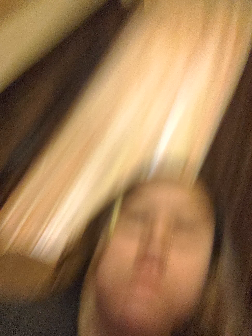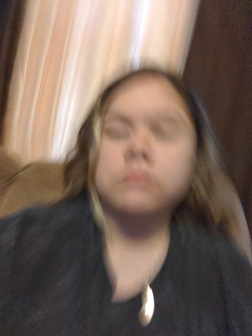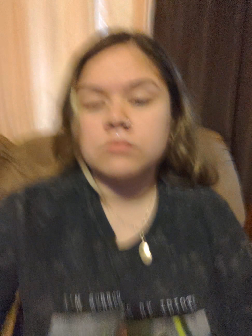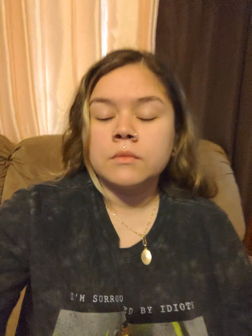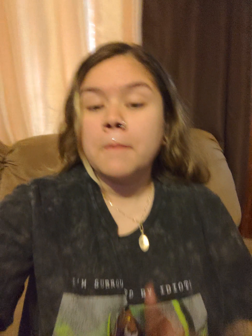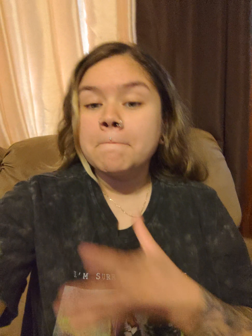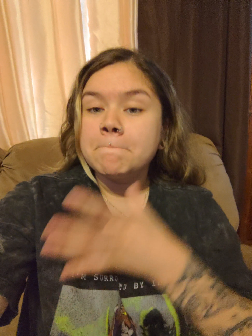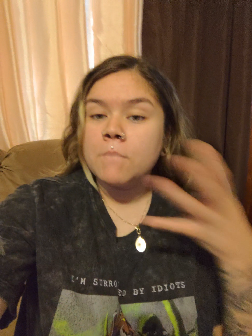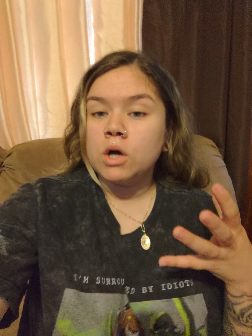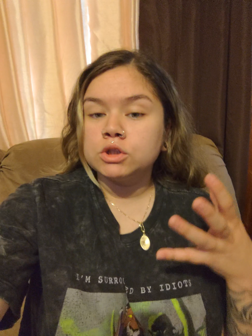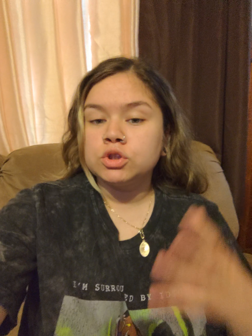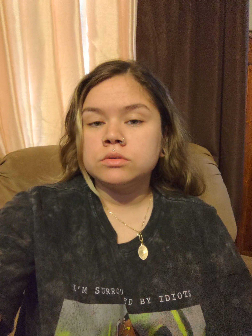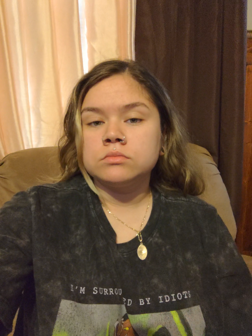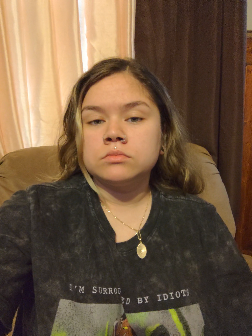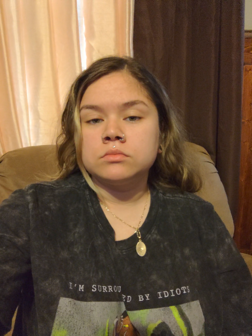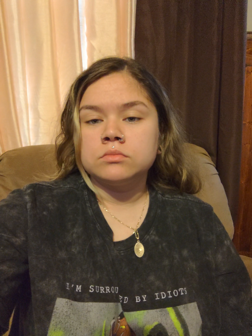much